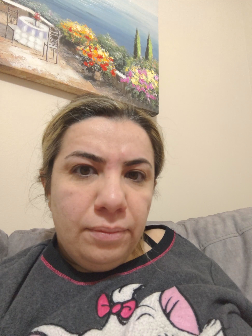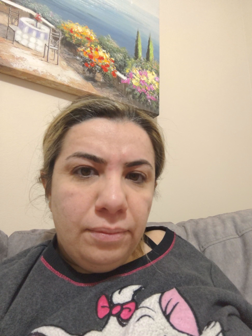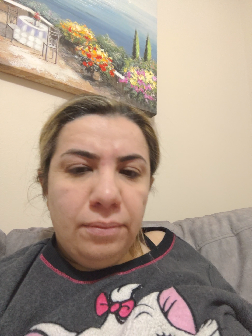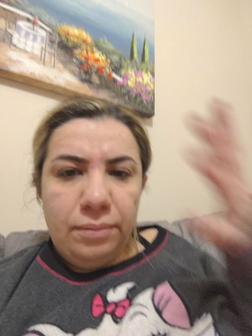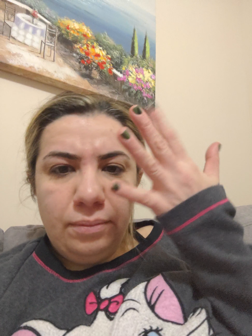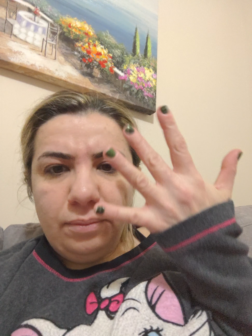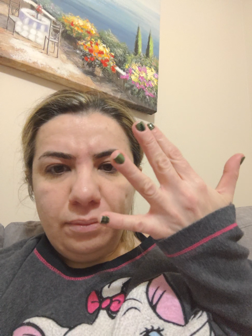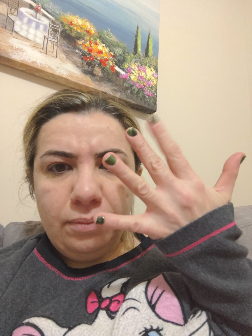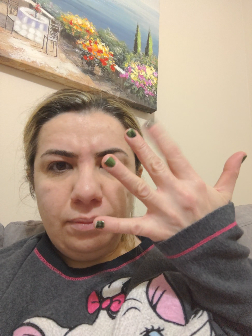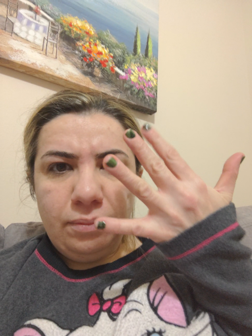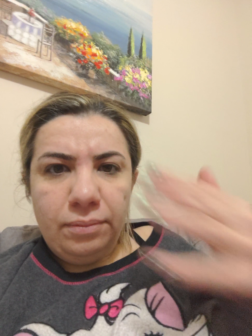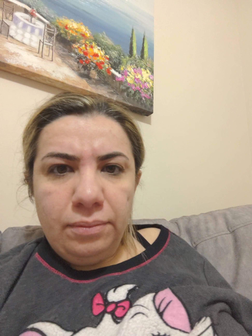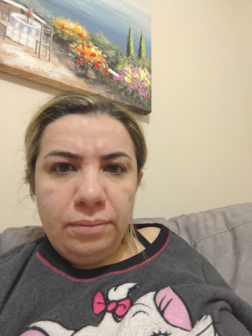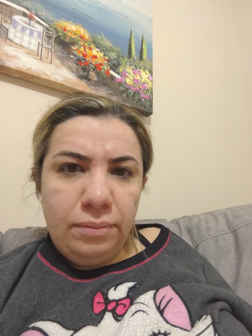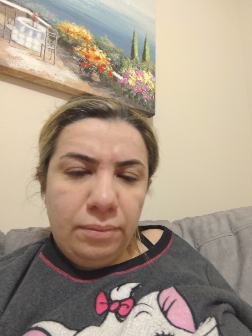finger